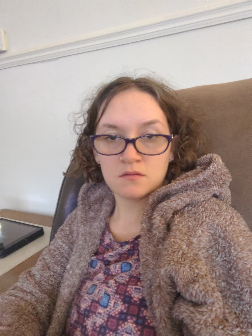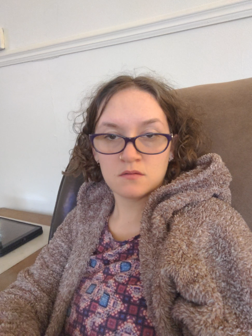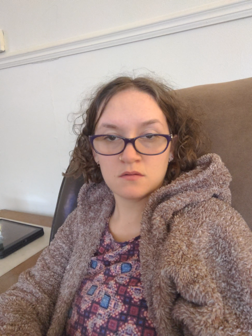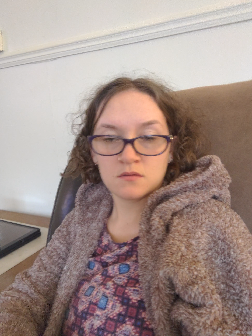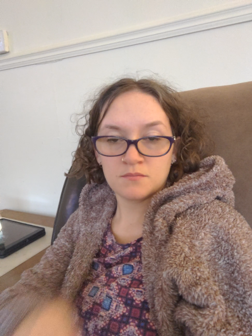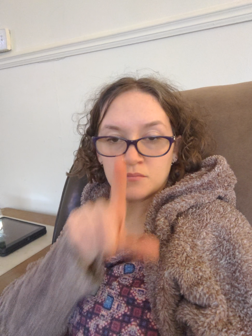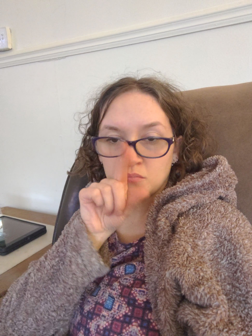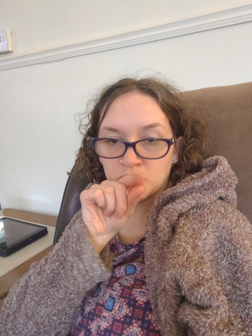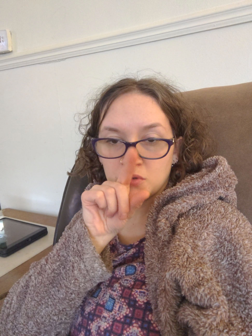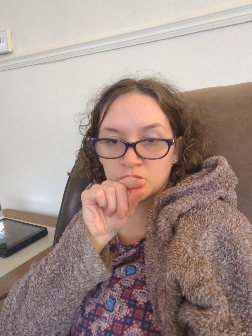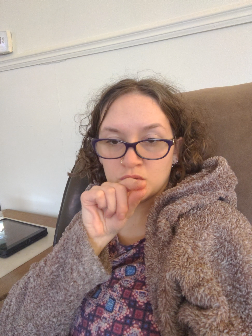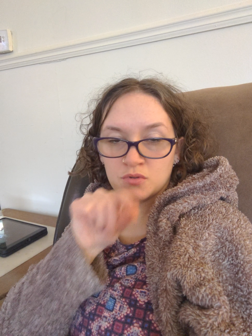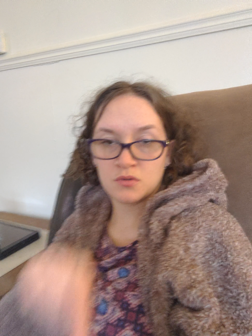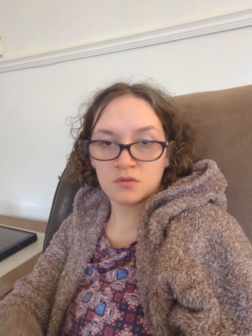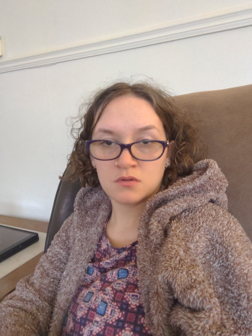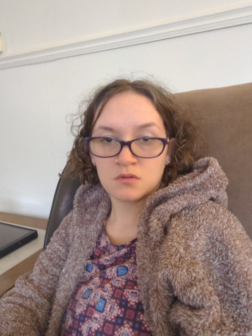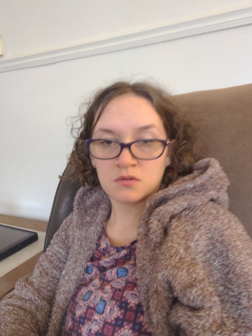bird